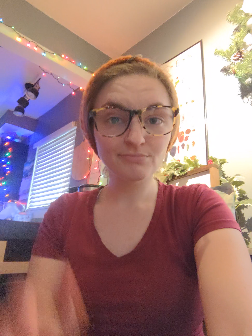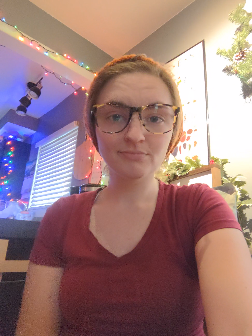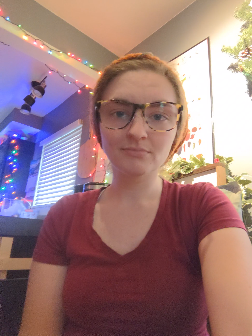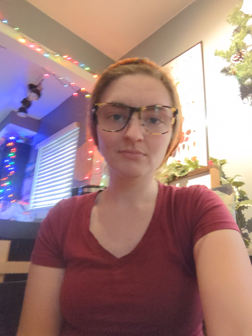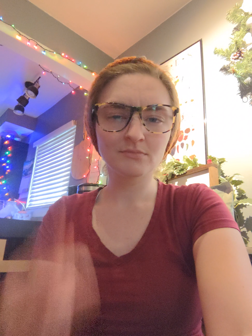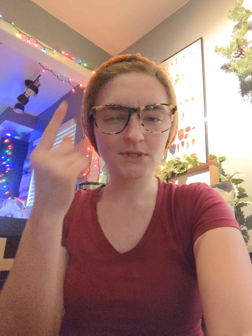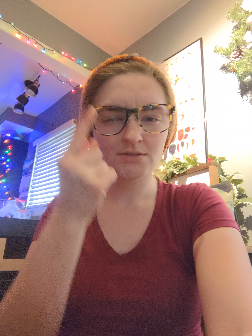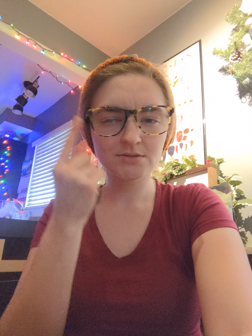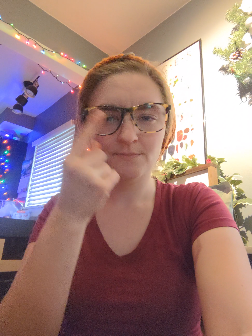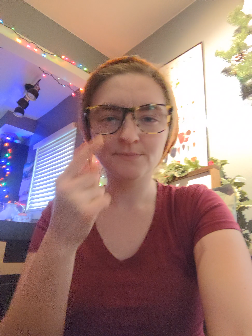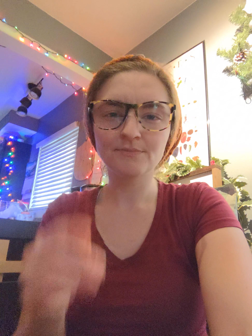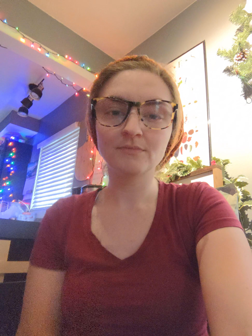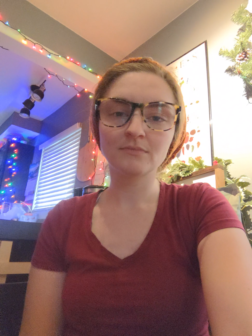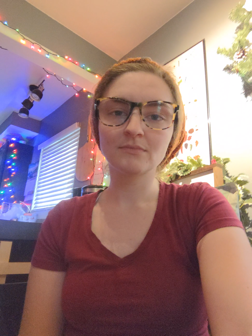think